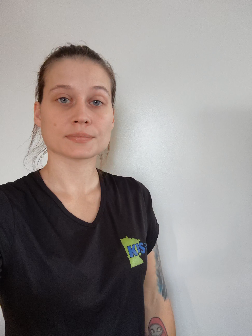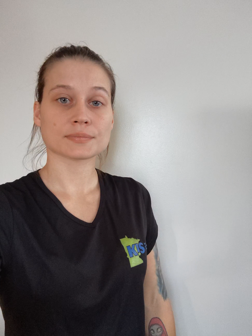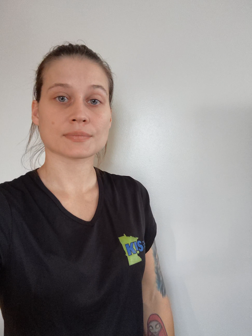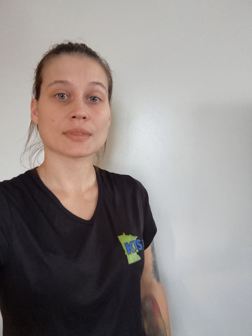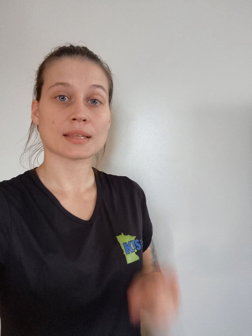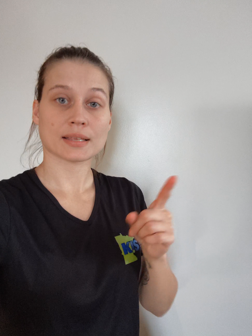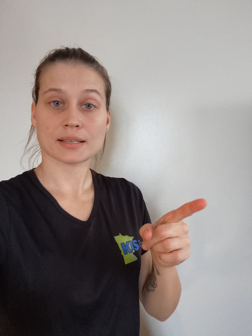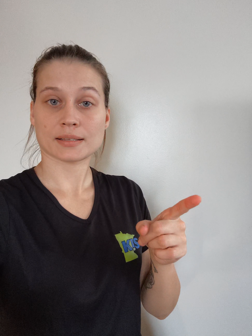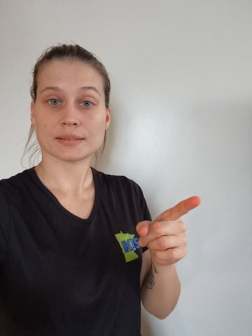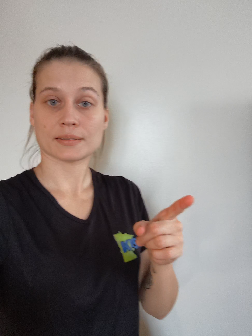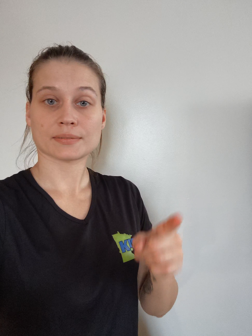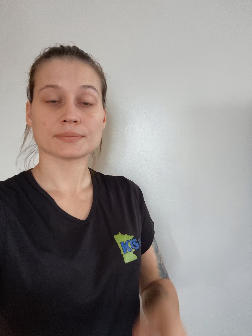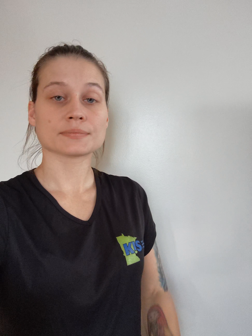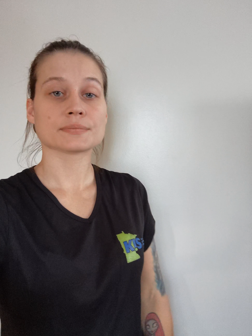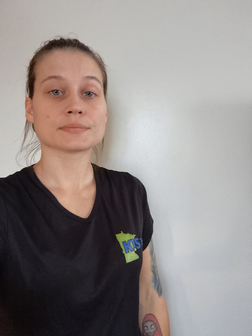he/she/it